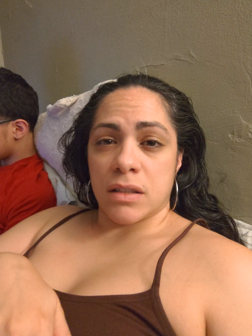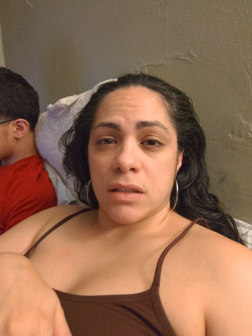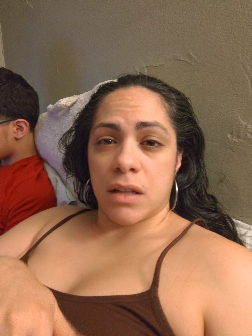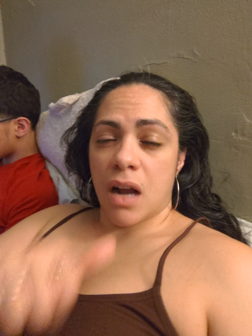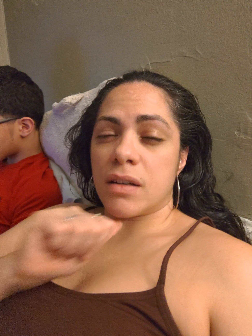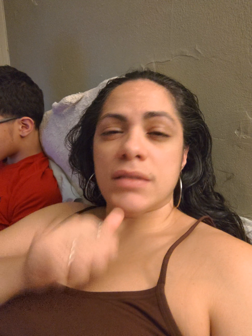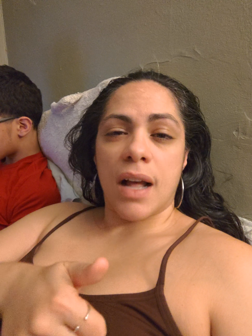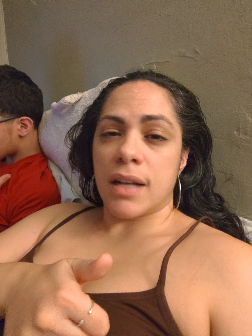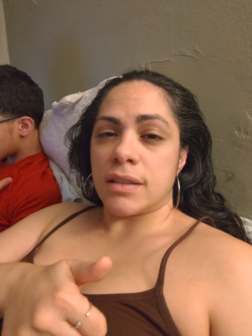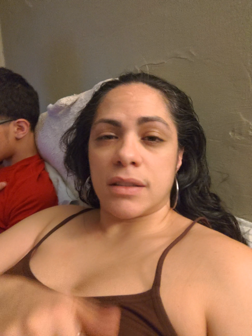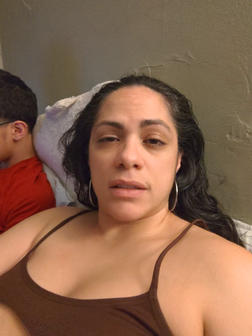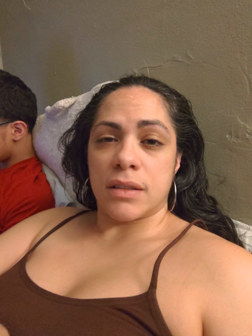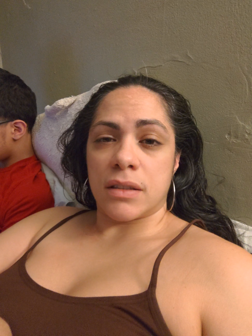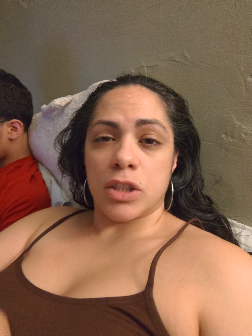not